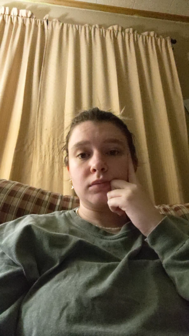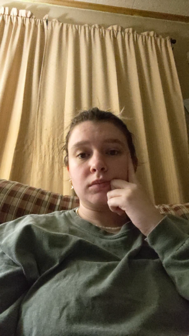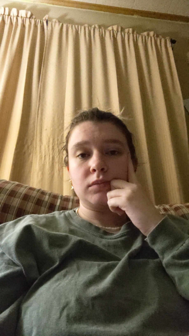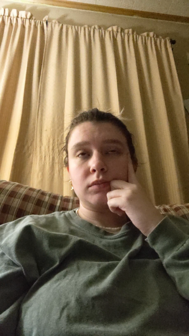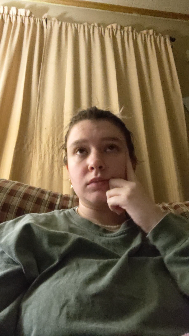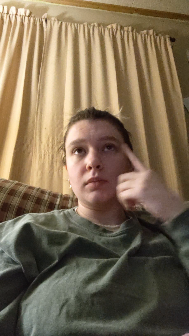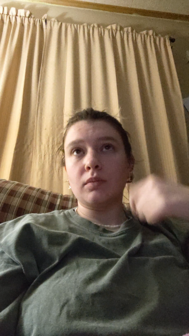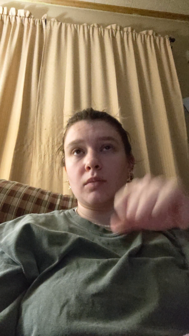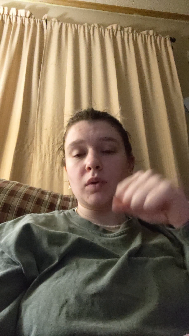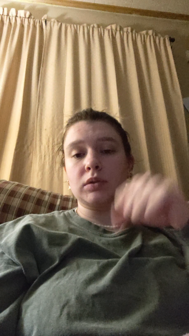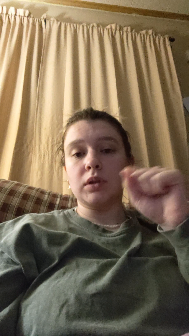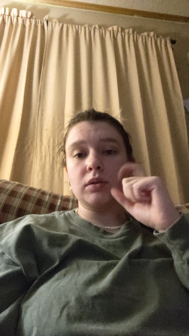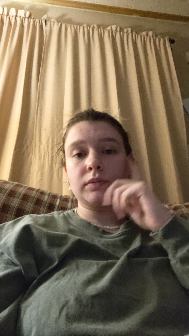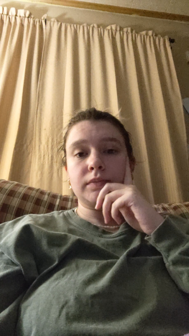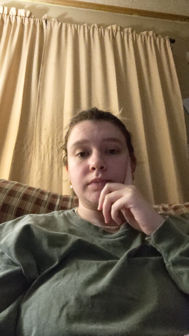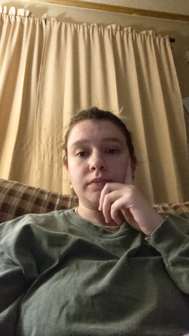motorcycle